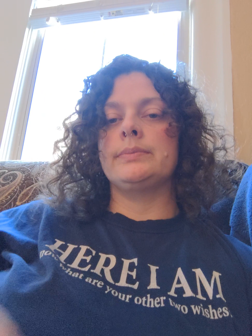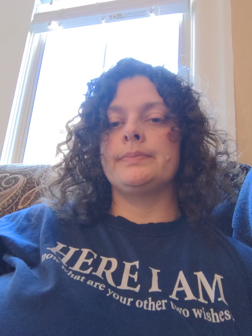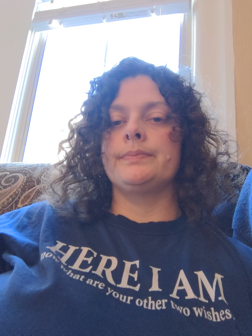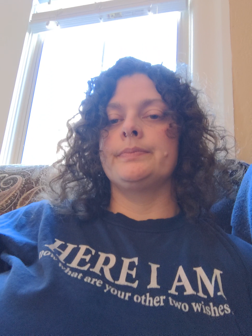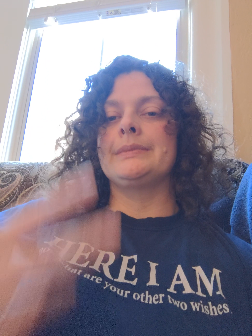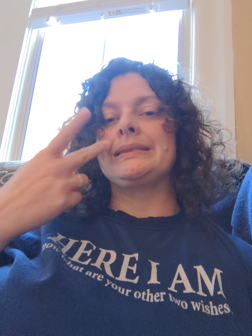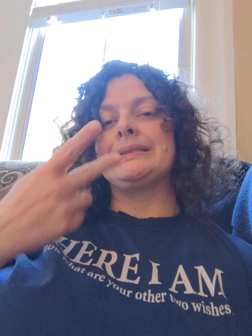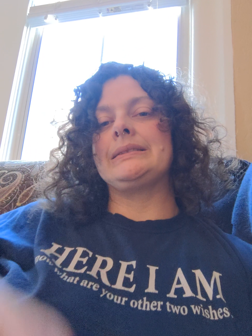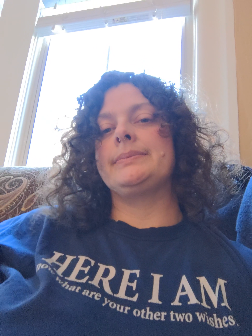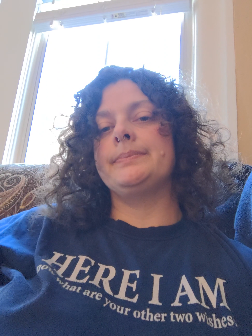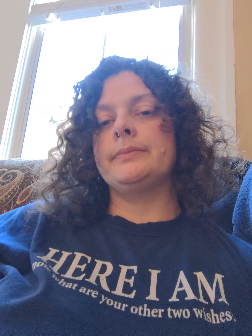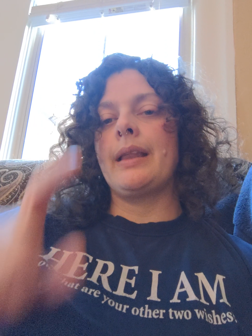see